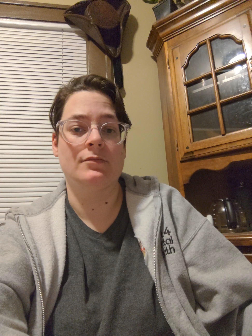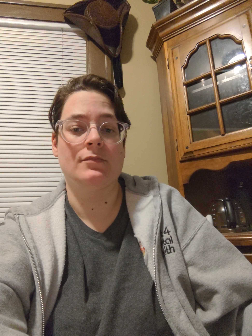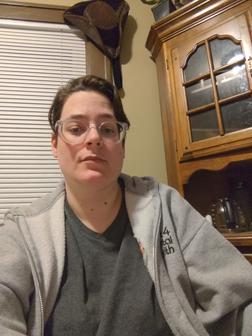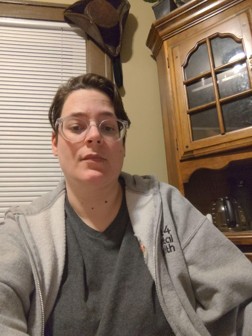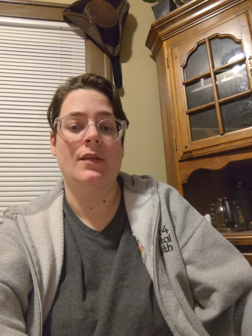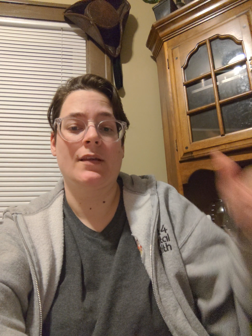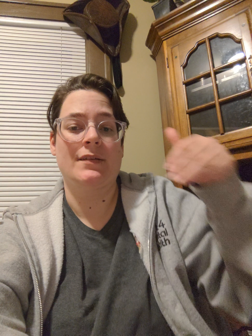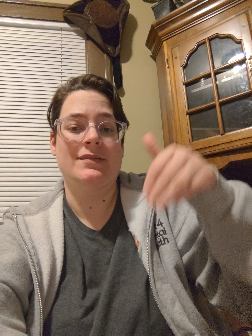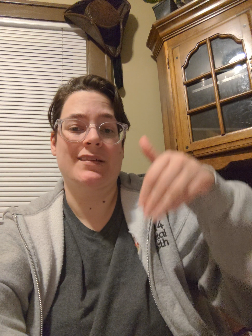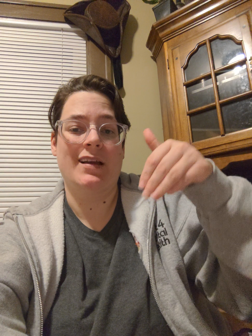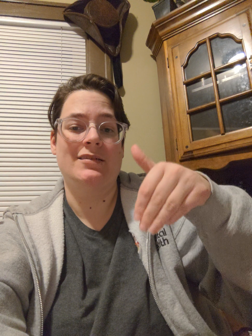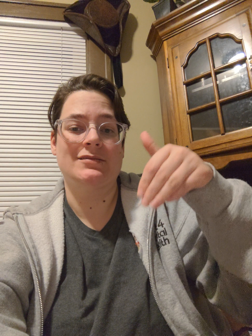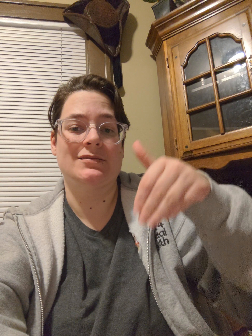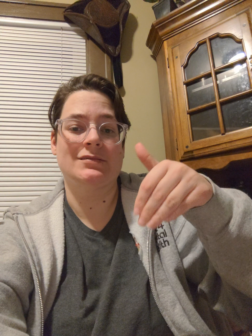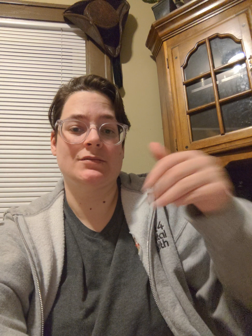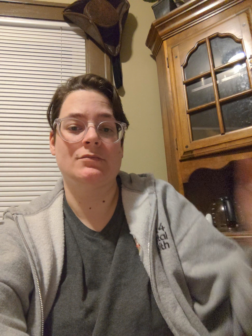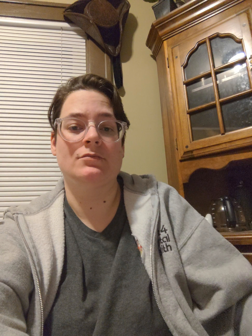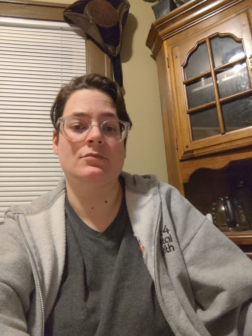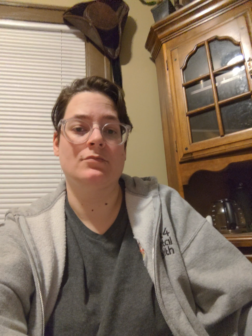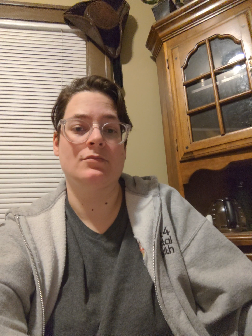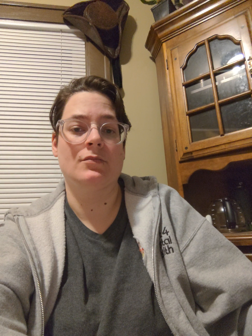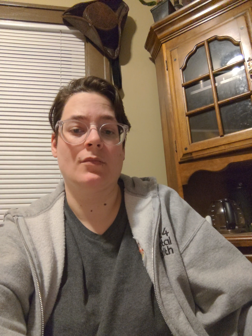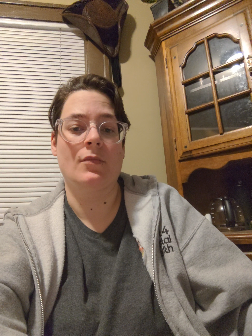night